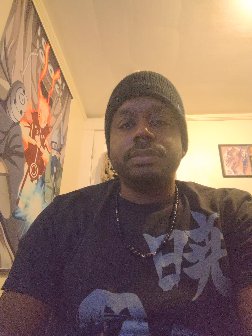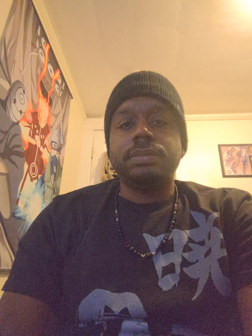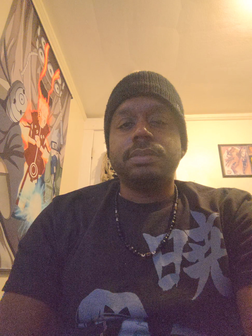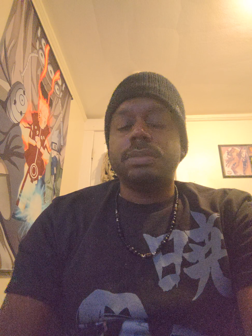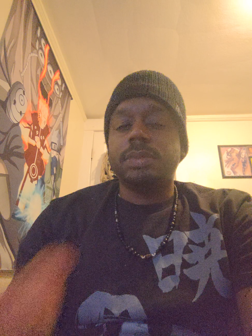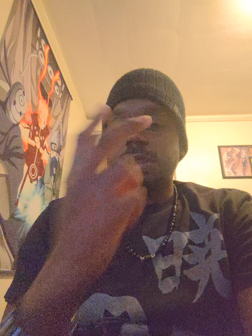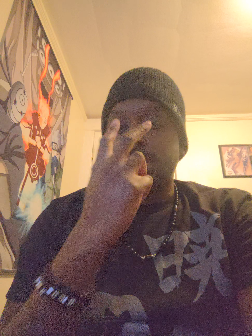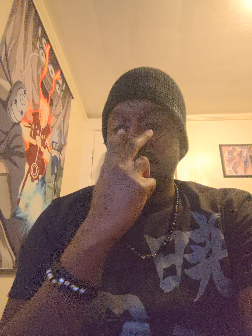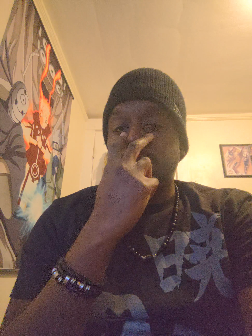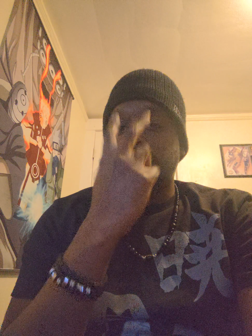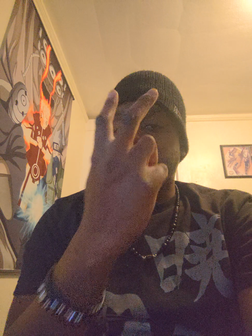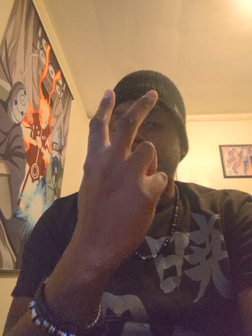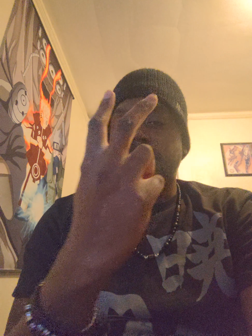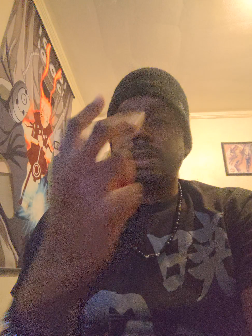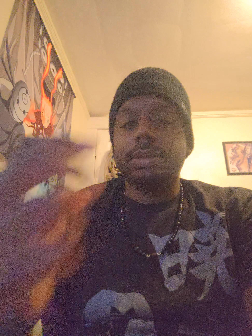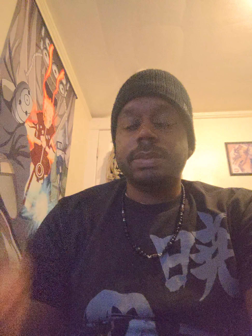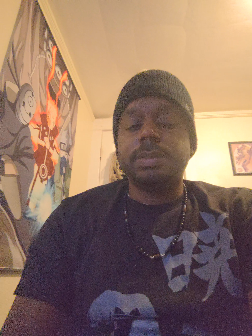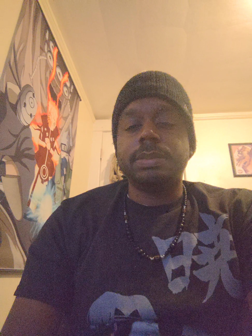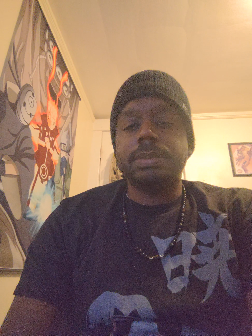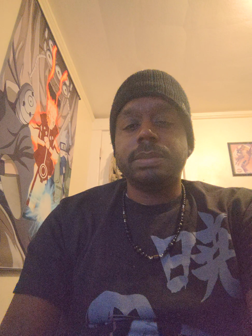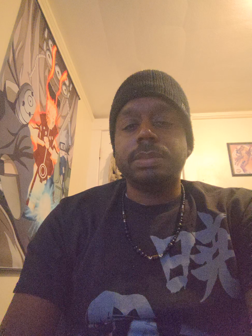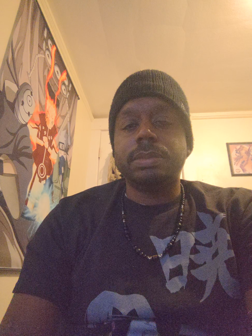see